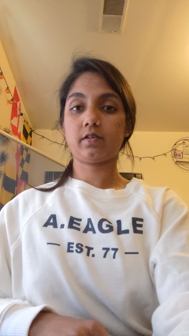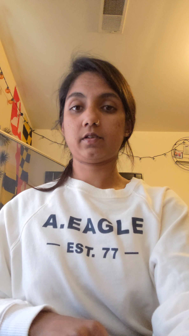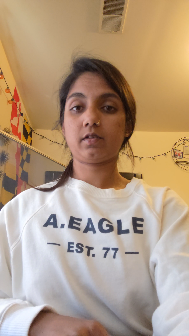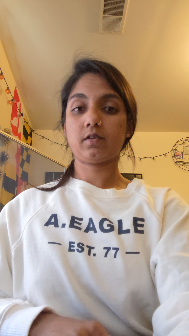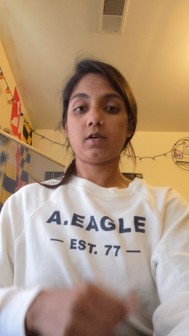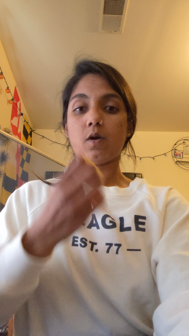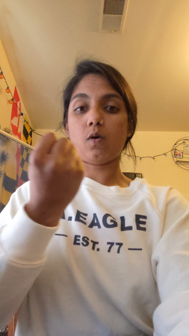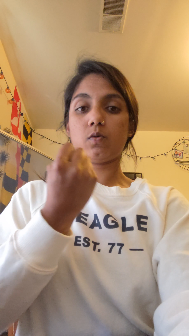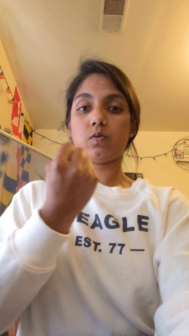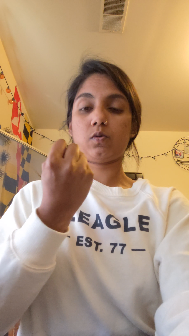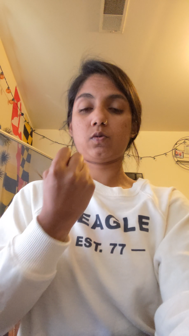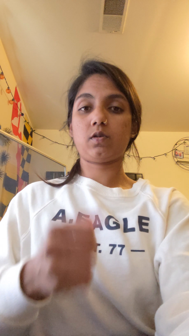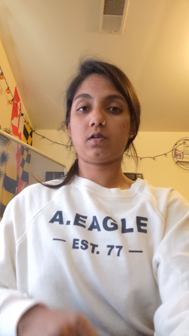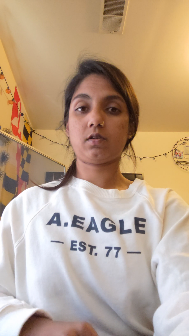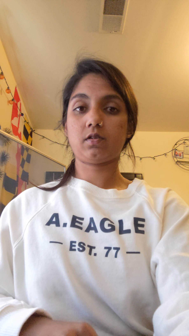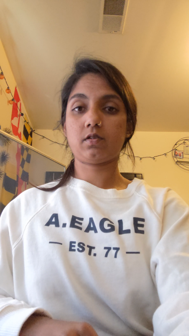hold